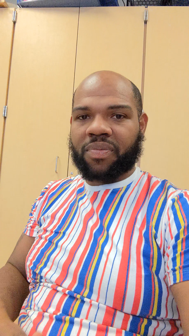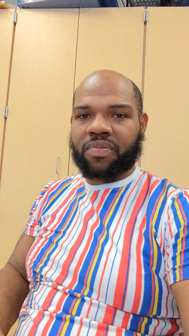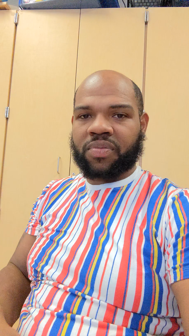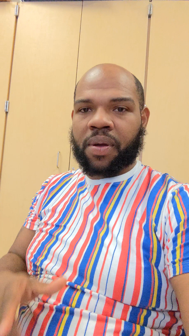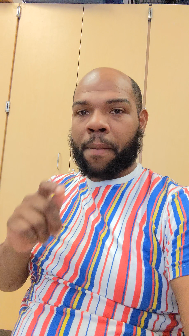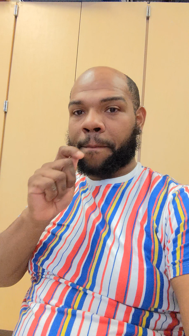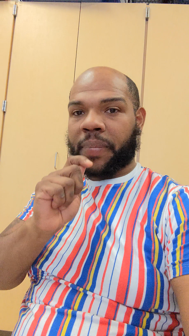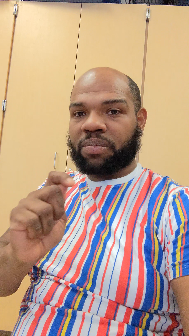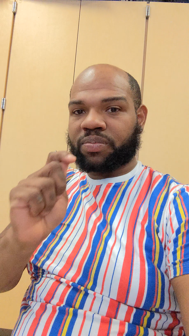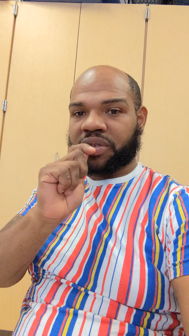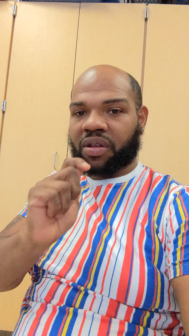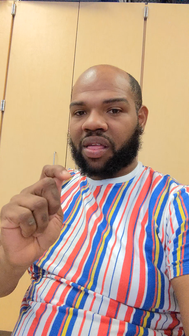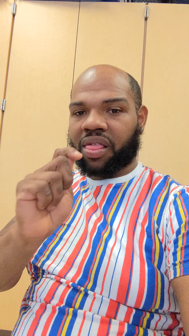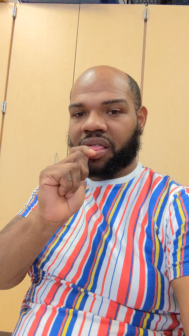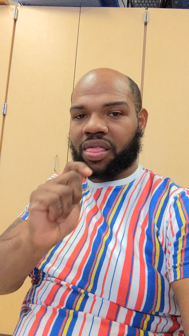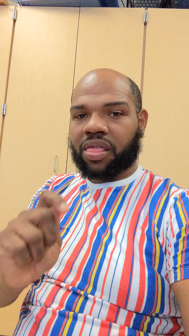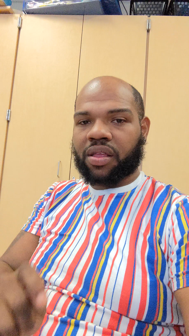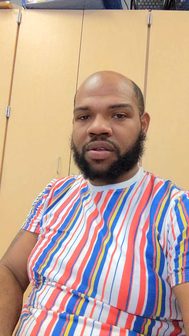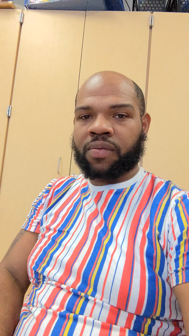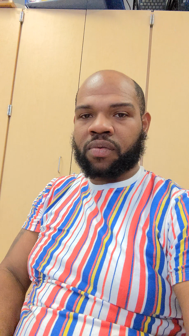popsicle